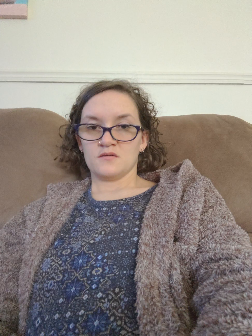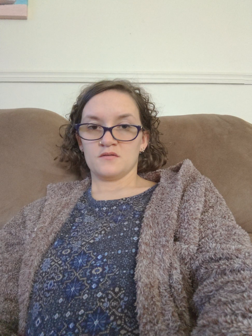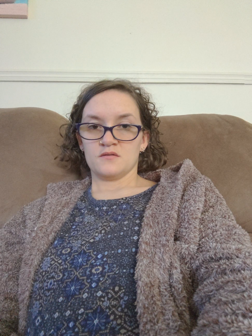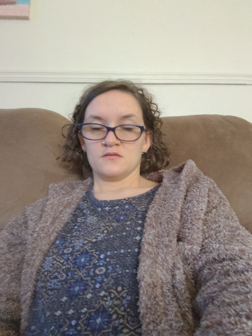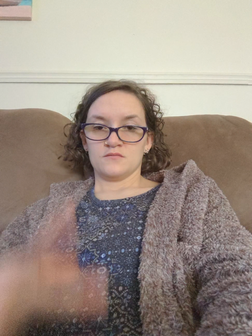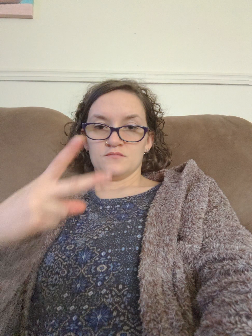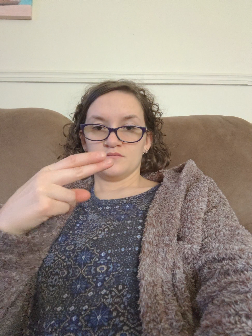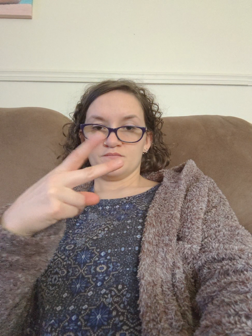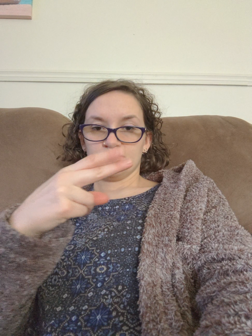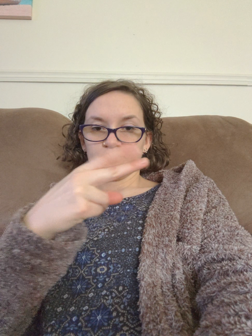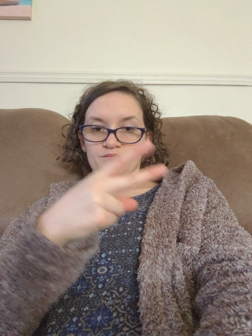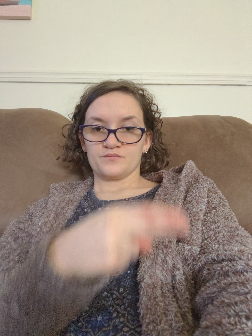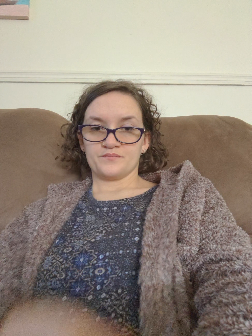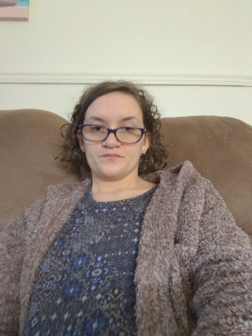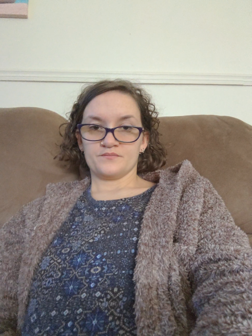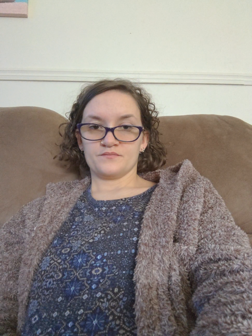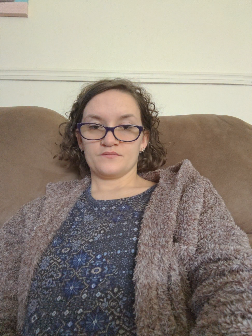scissors